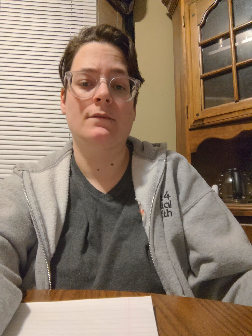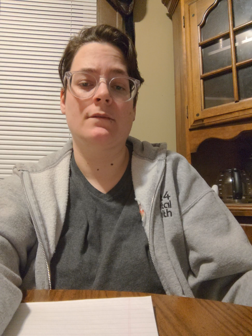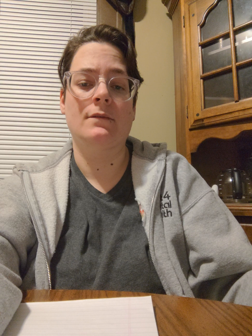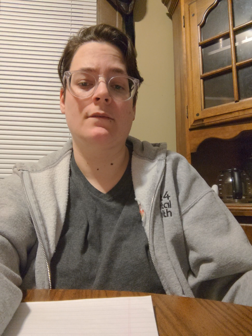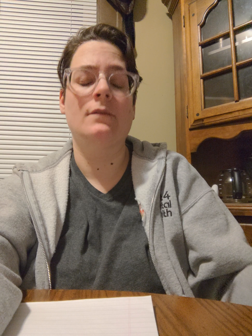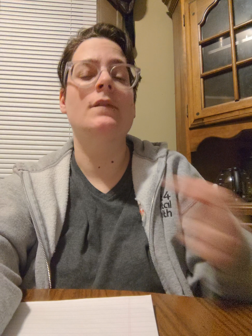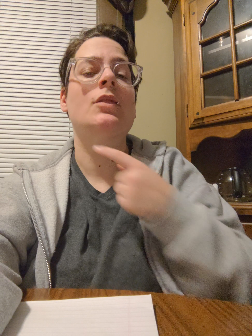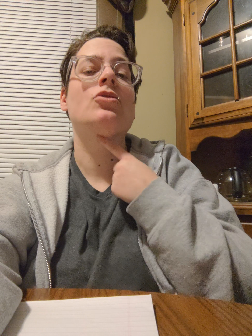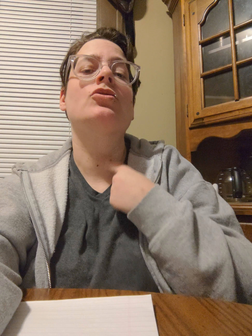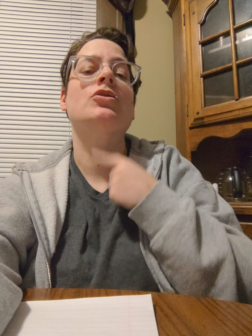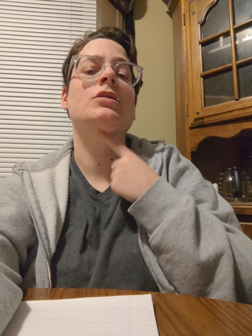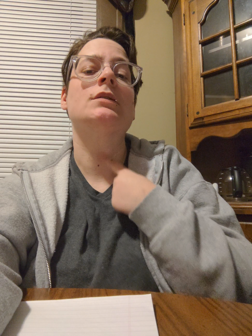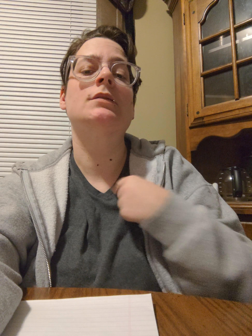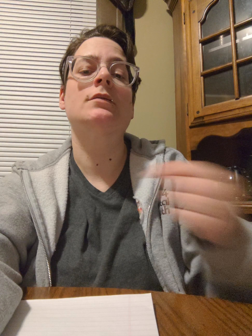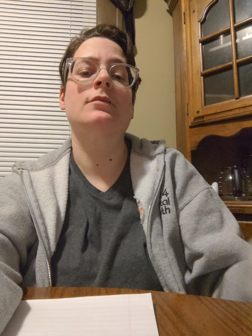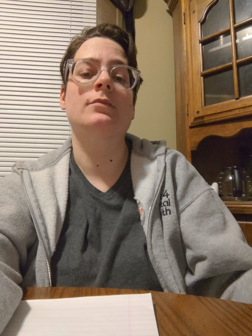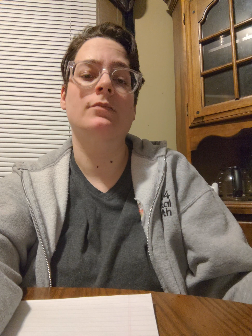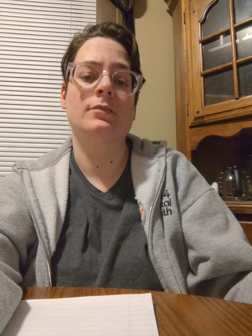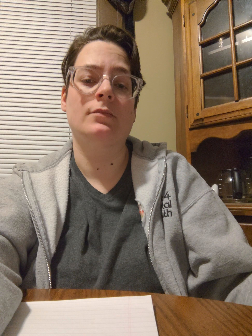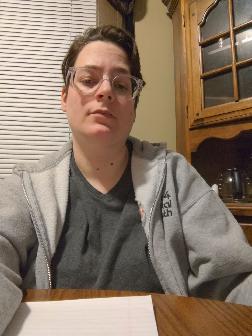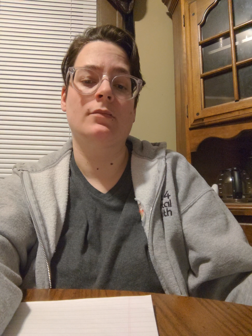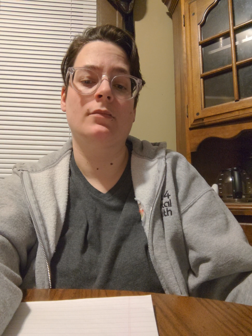thirsty